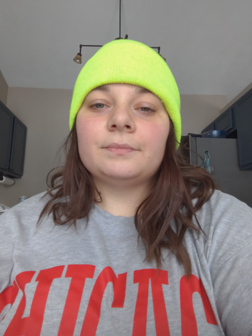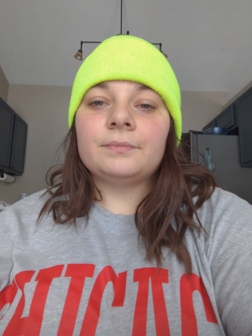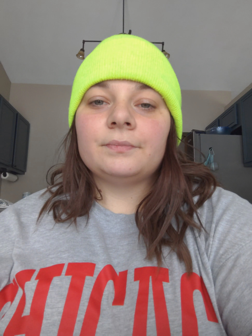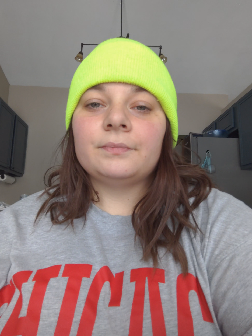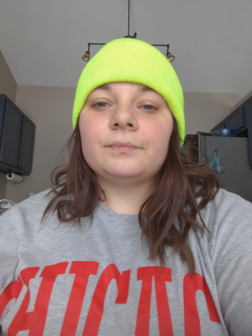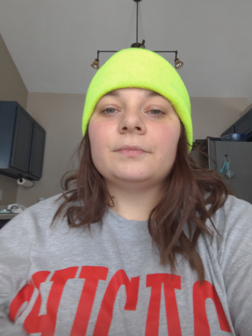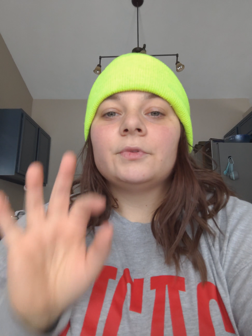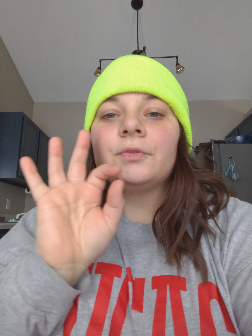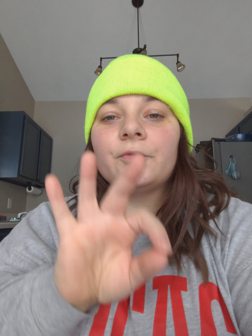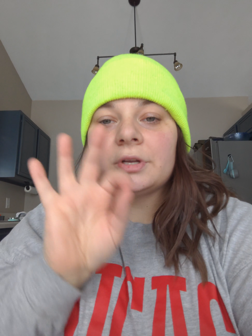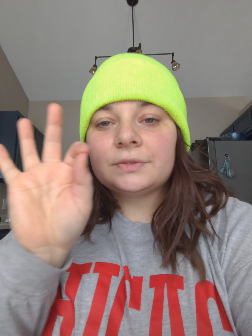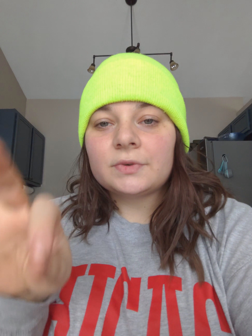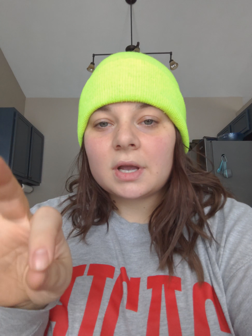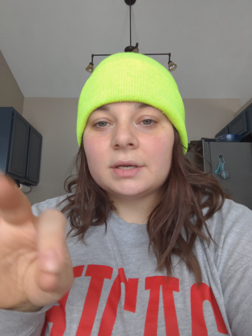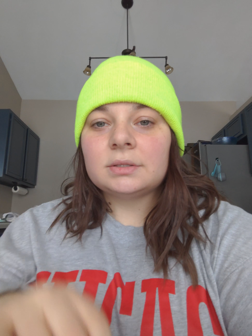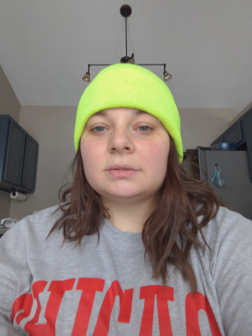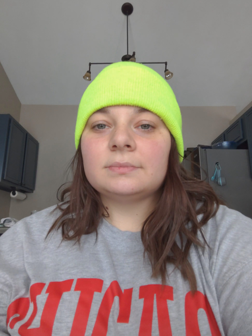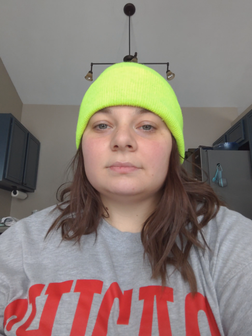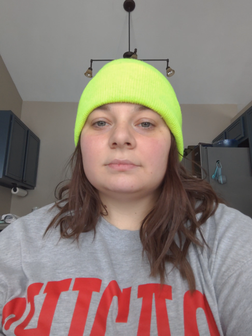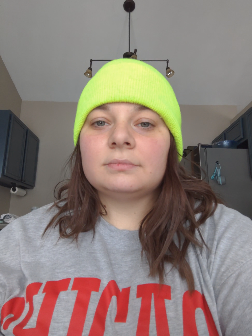french fries